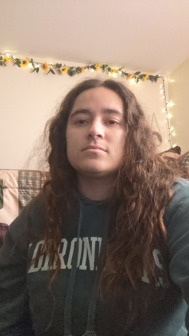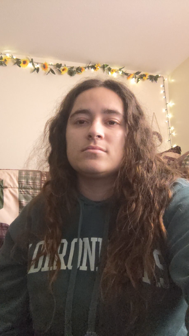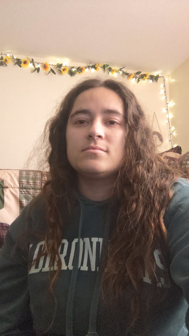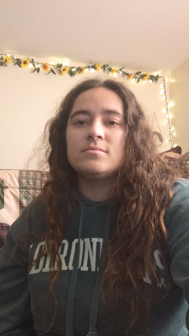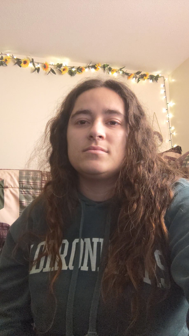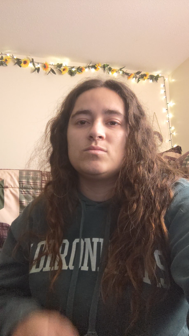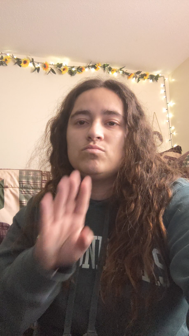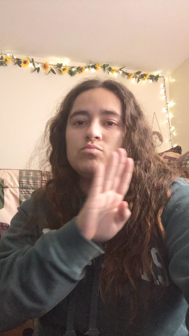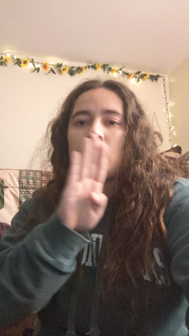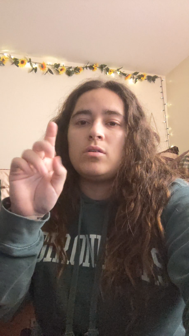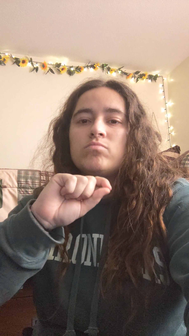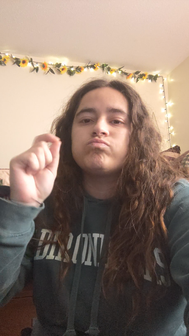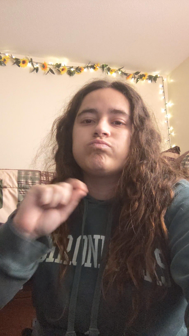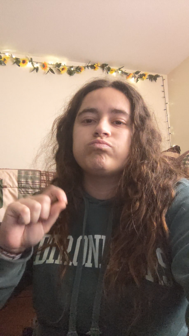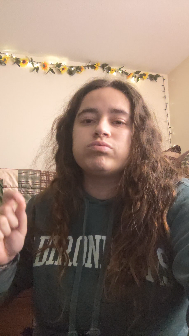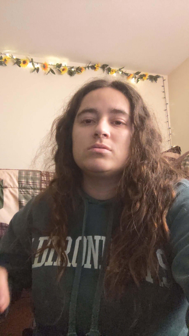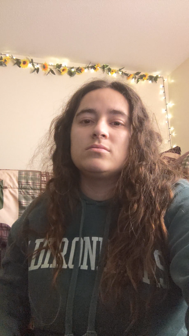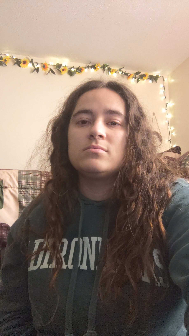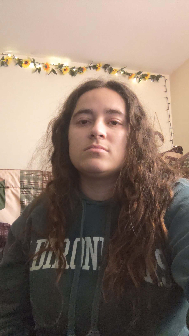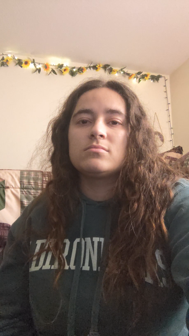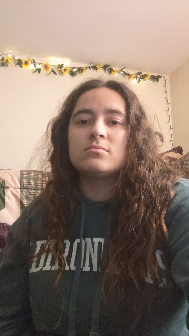chalk